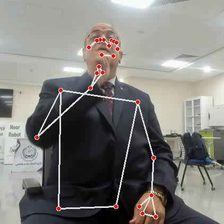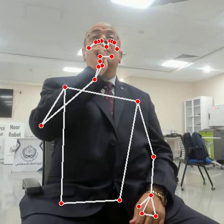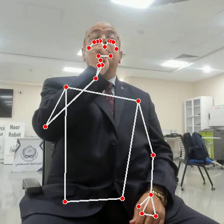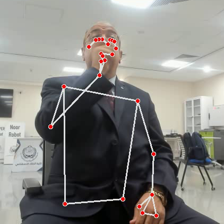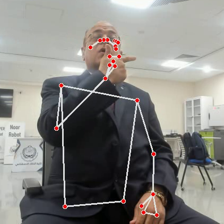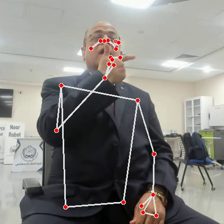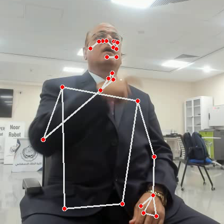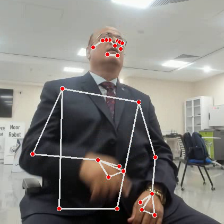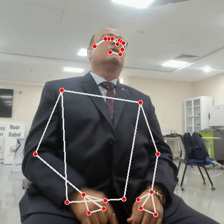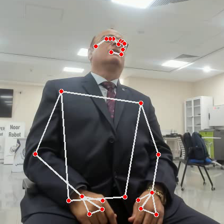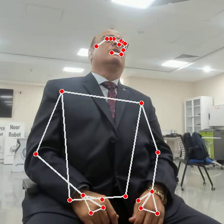bsor3a